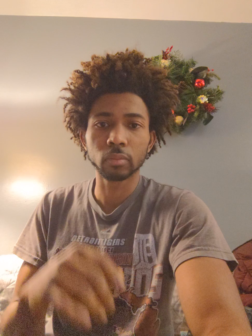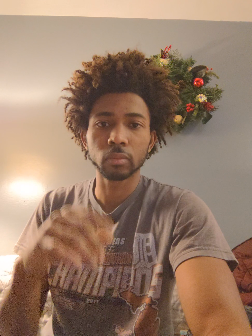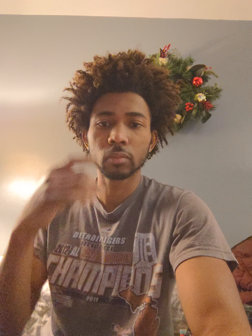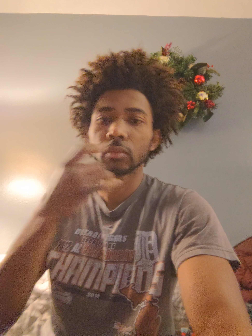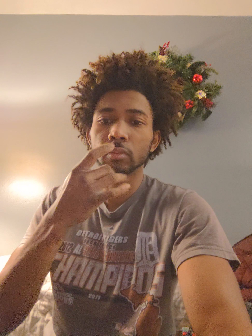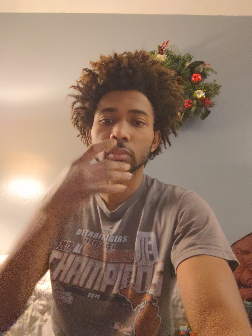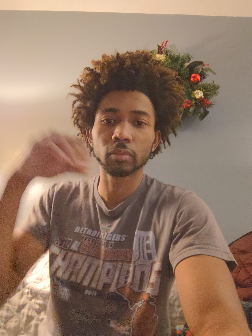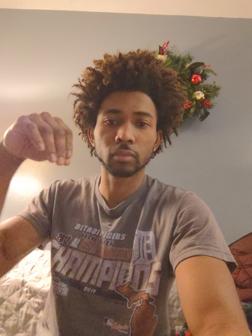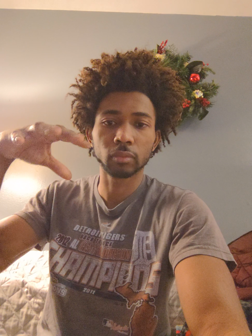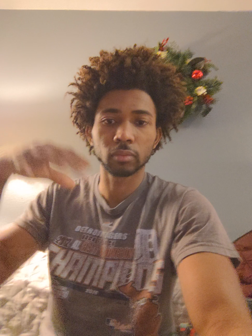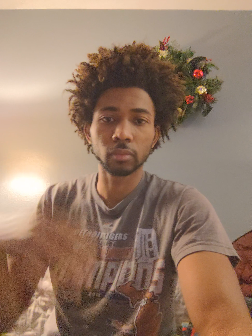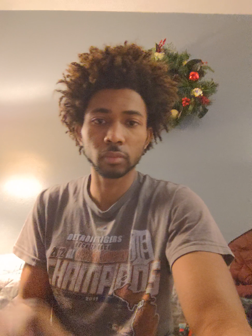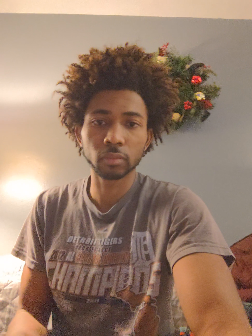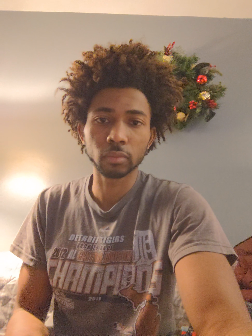lamp